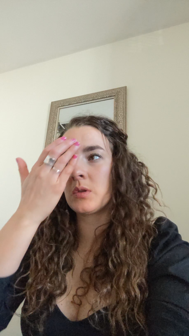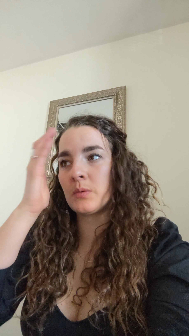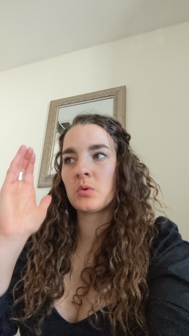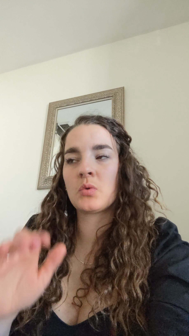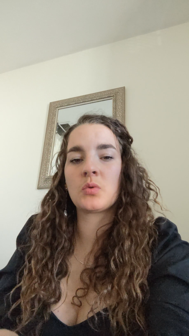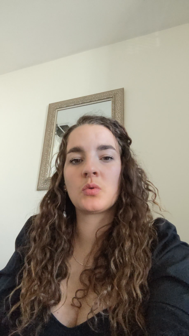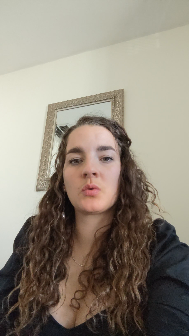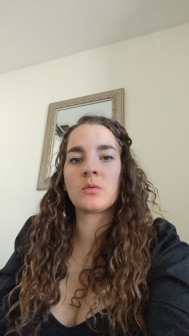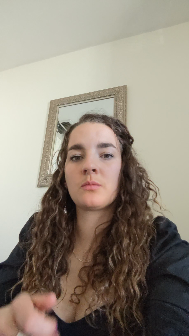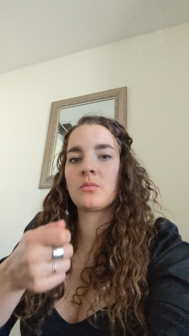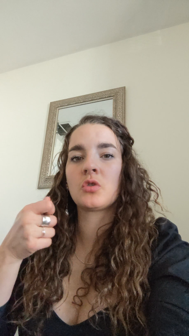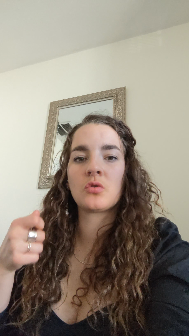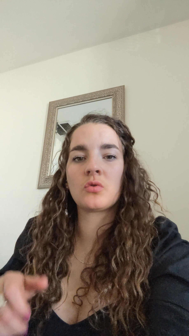pull